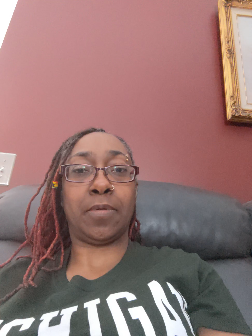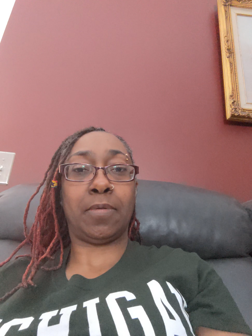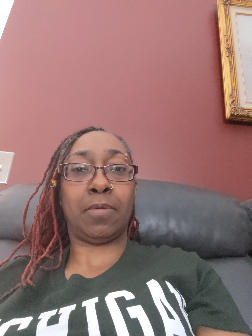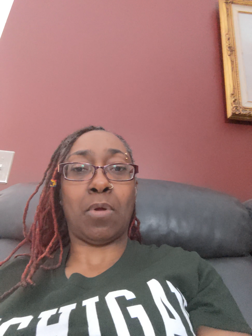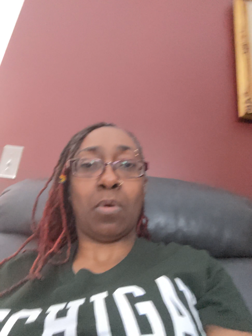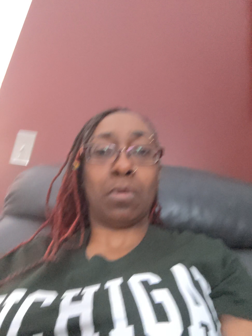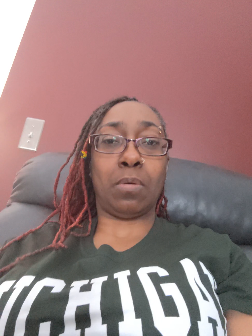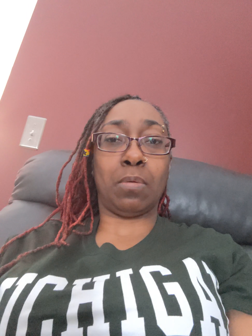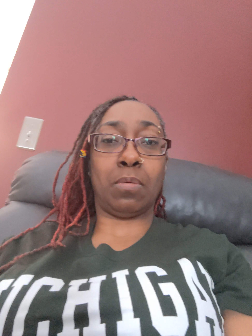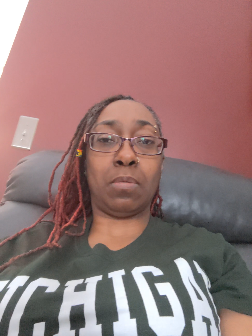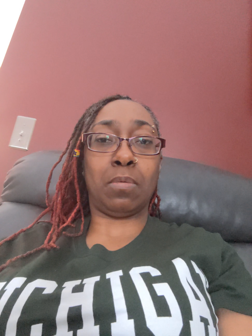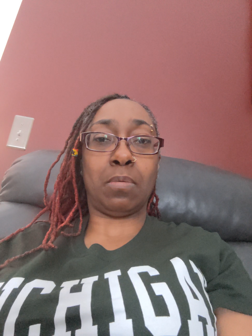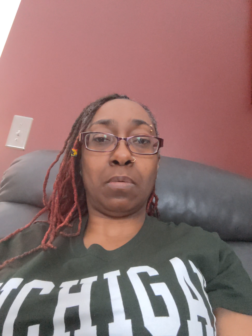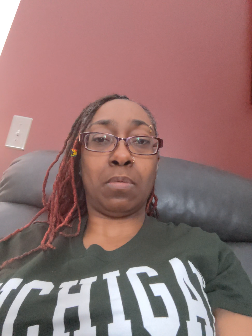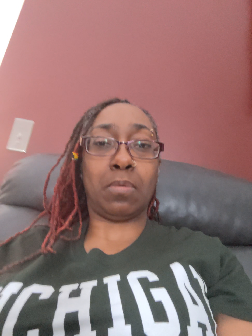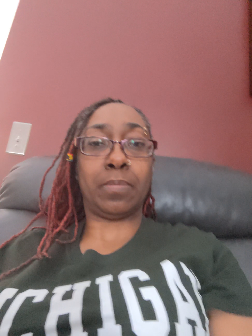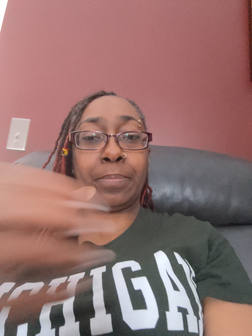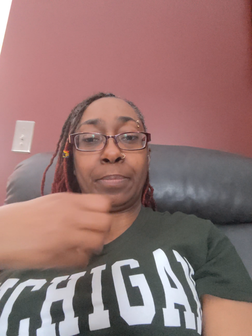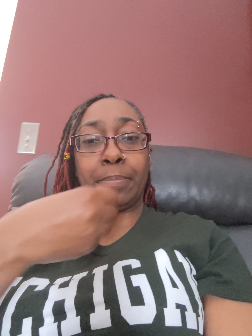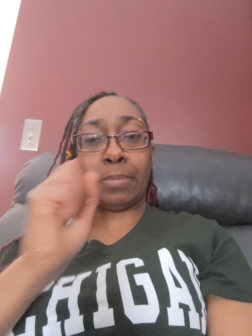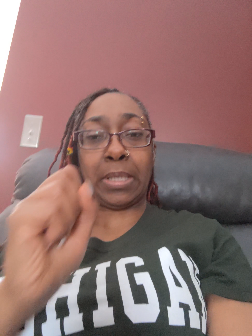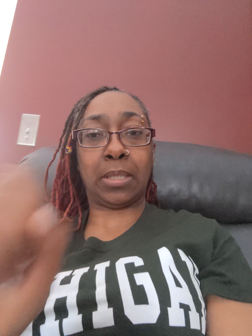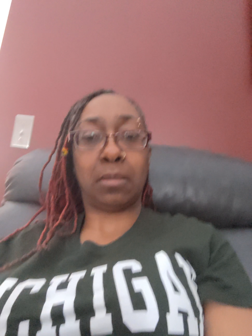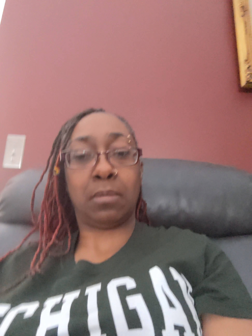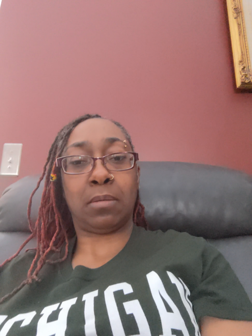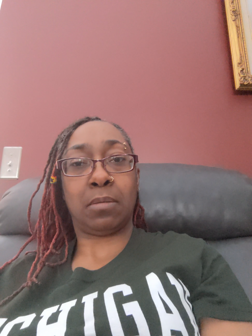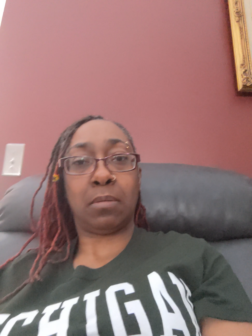make